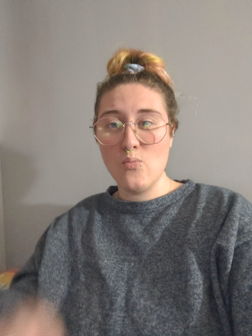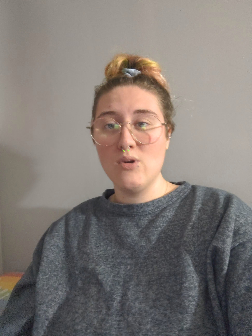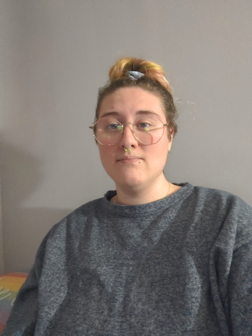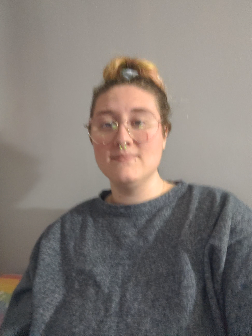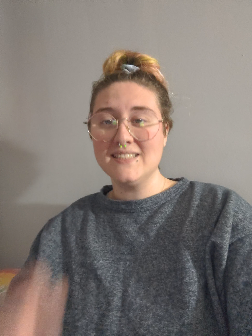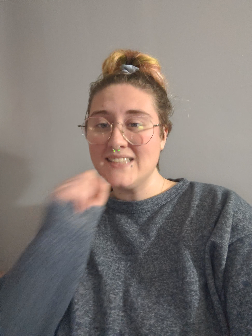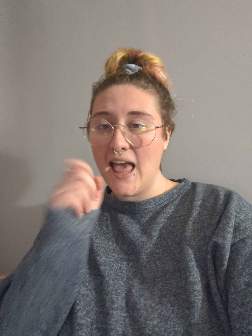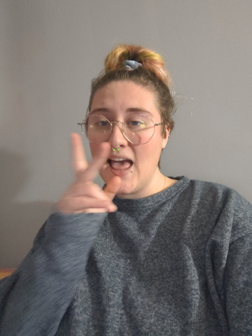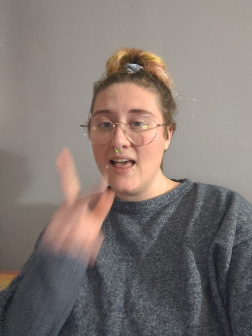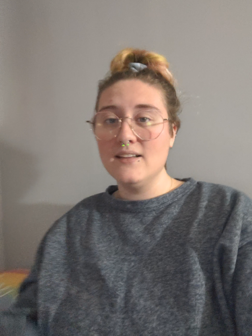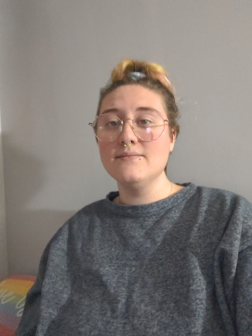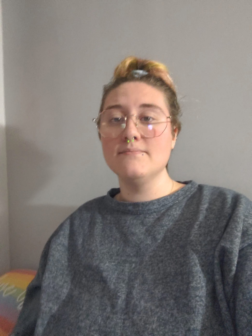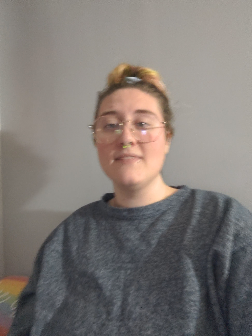snack